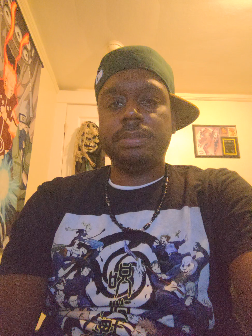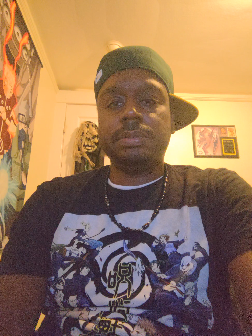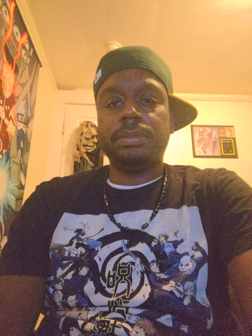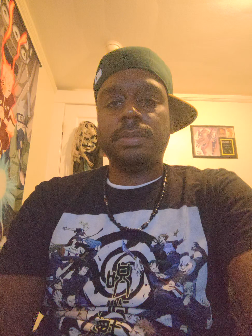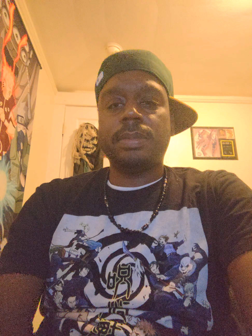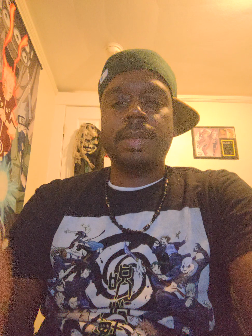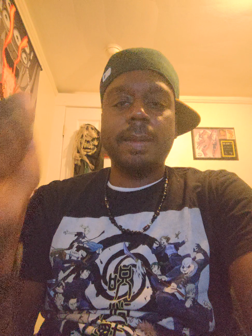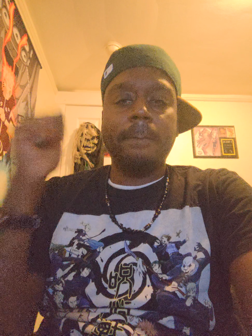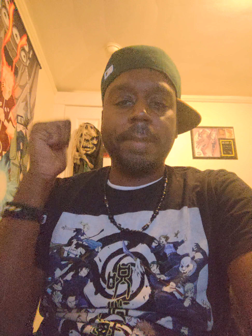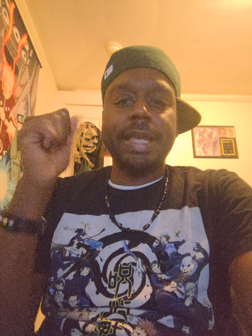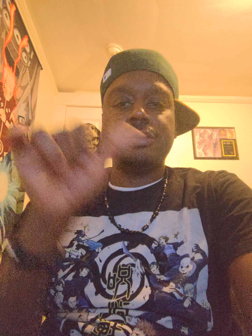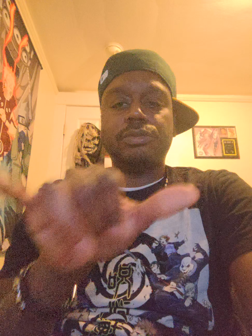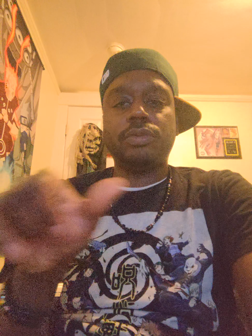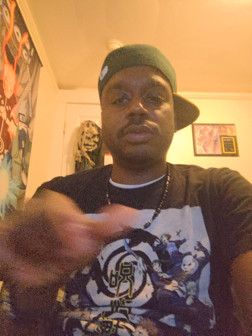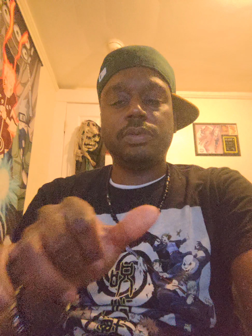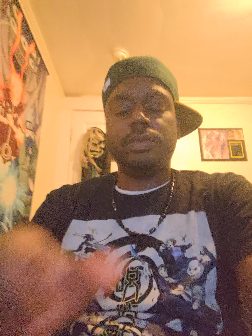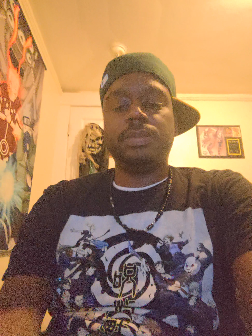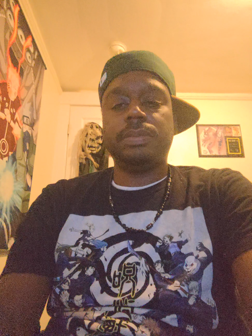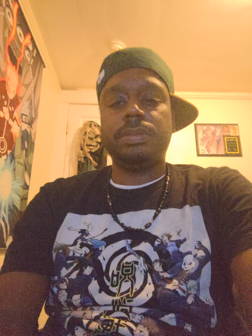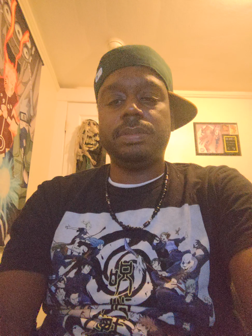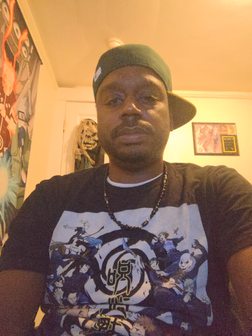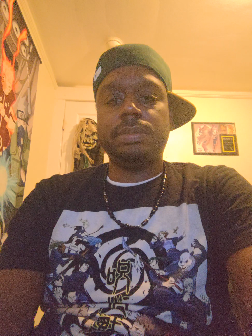backyard